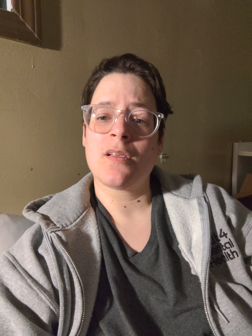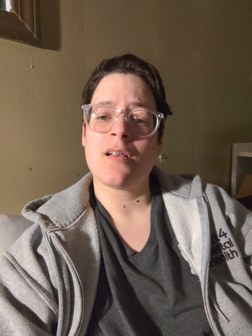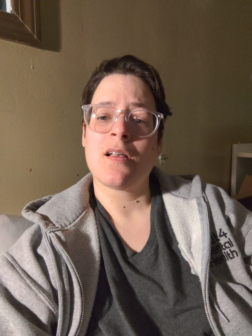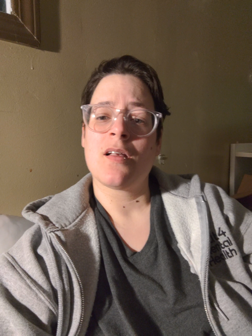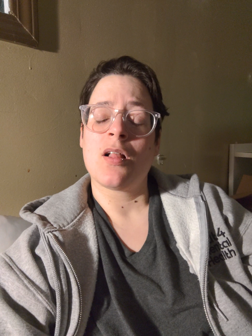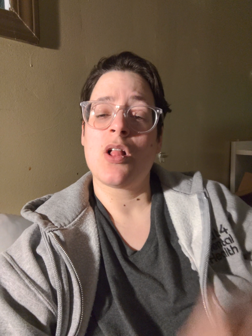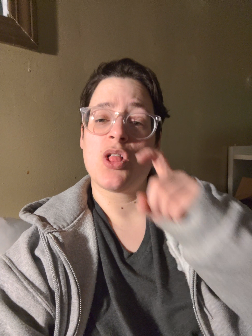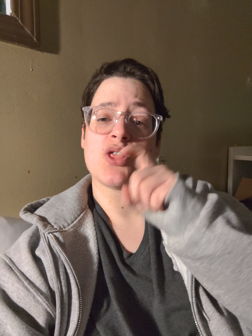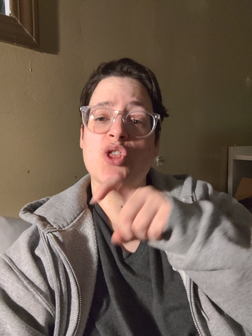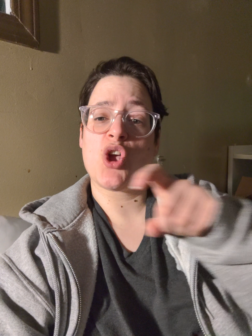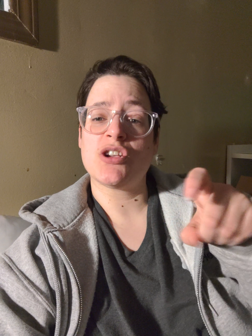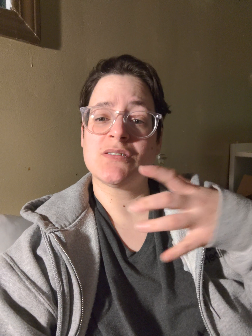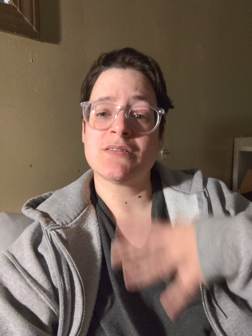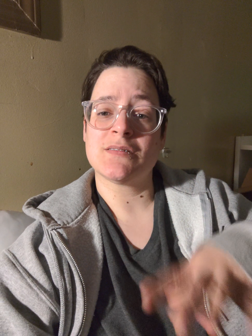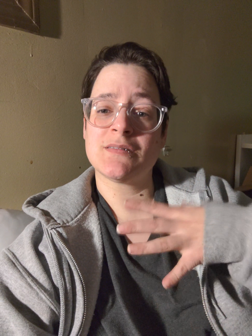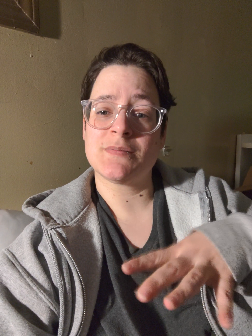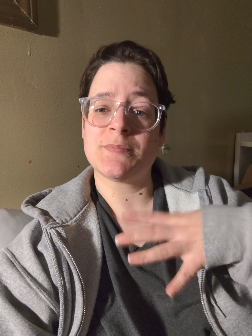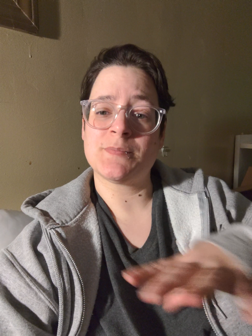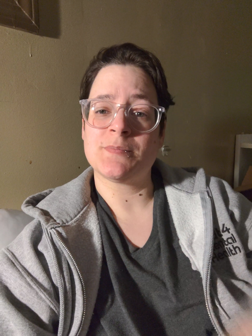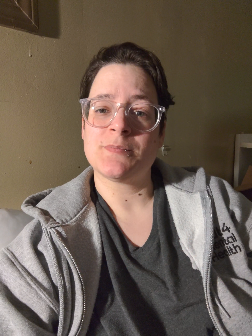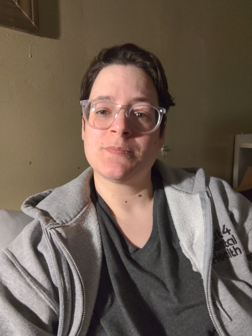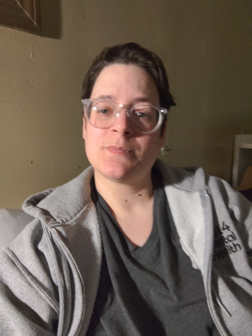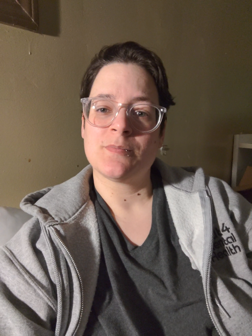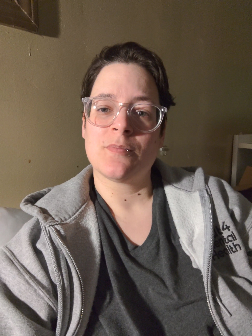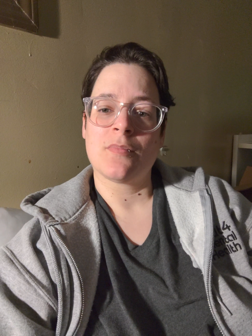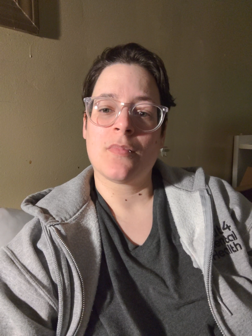closet